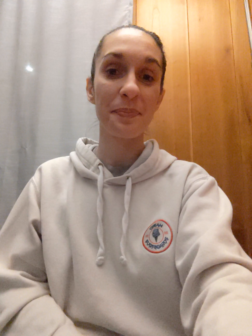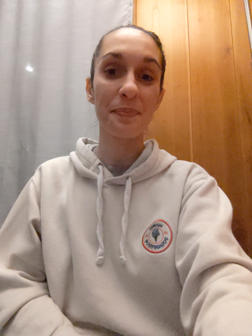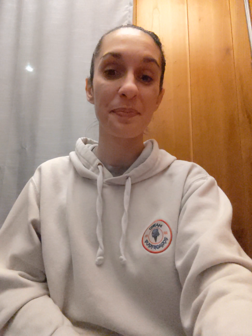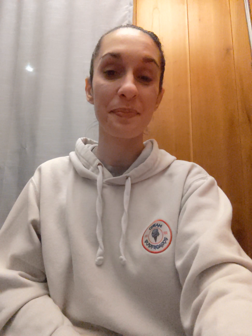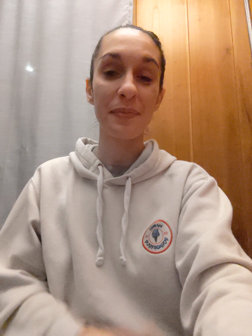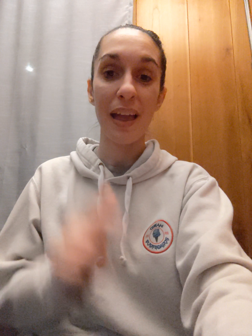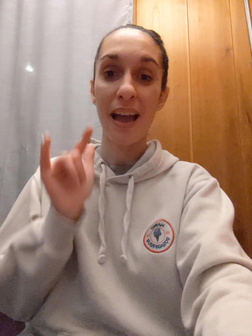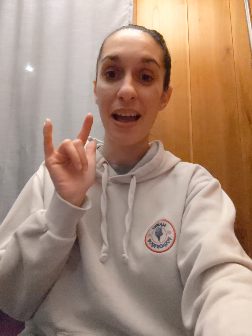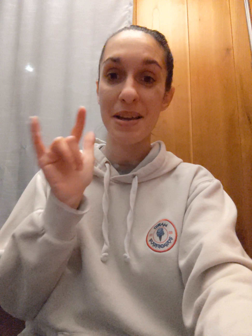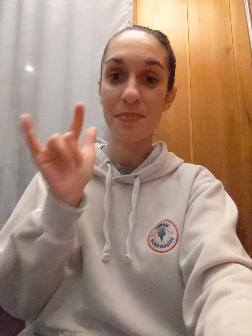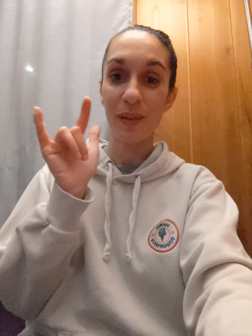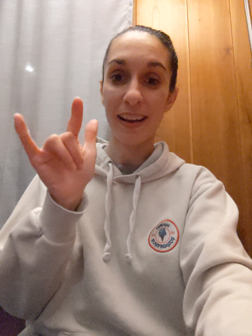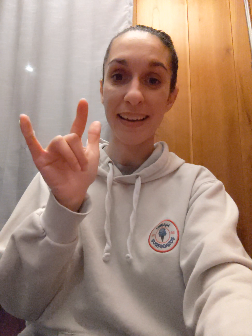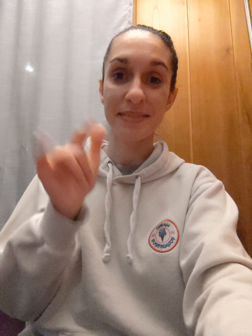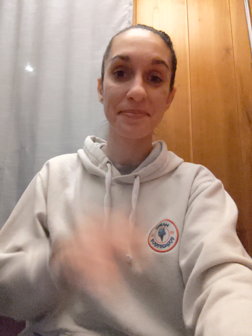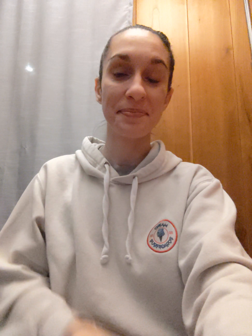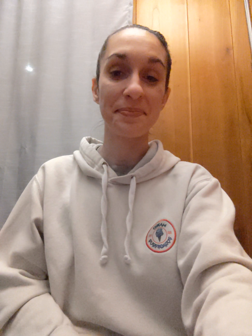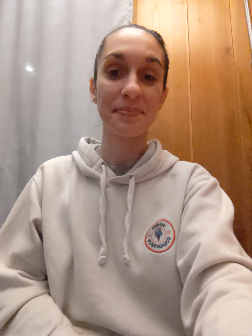airplane